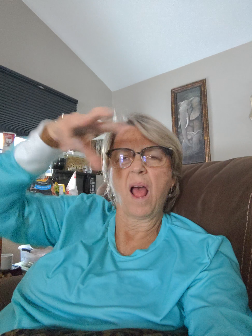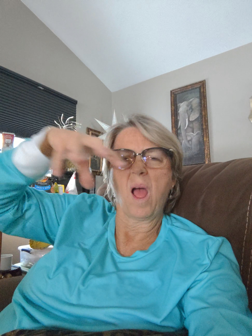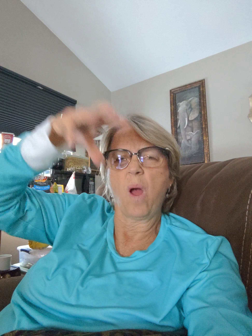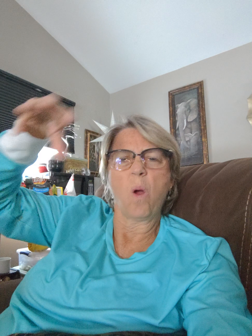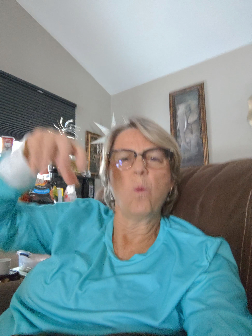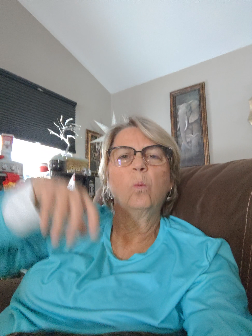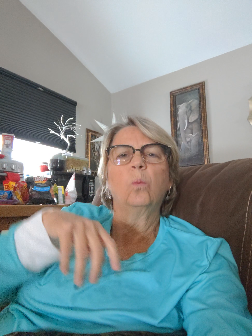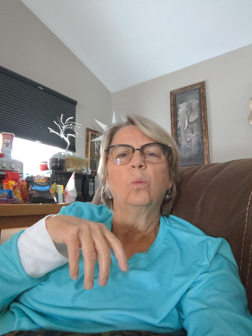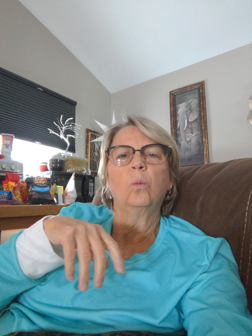cloud